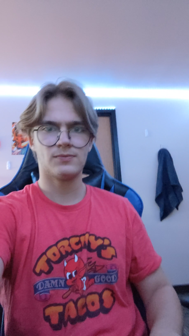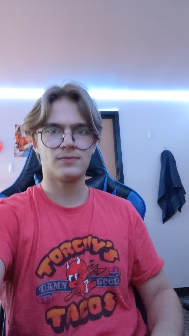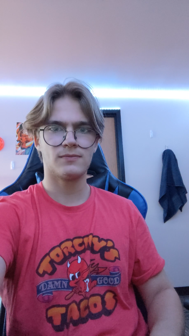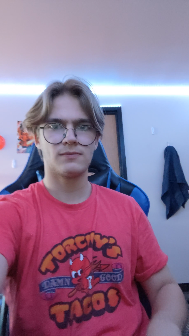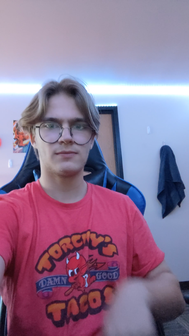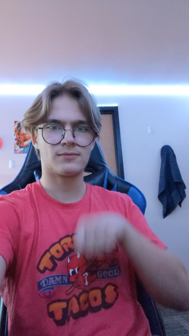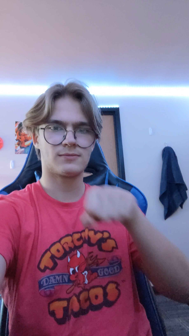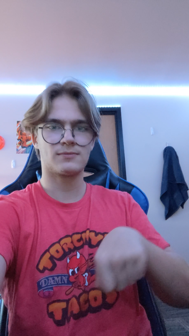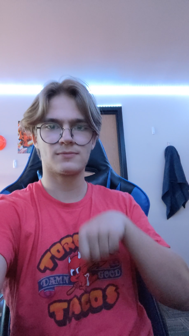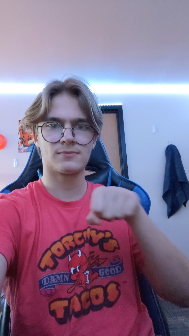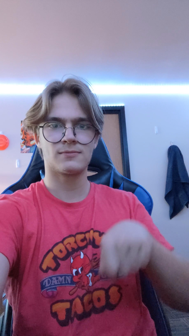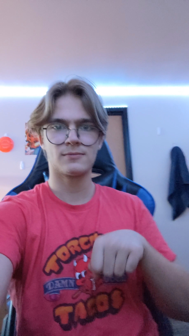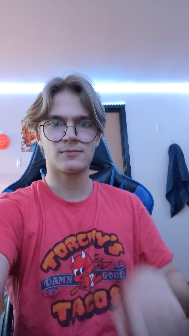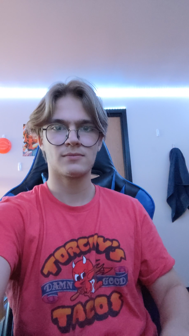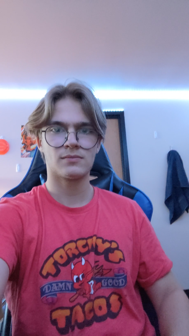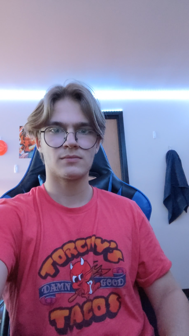bicycle